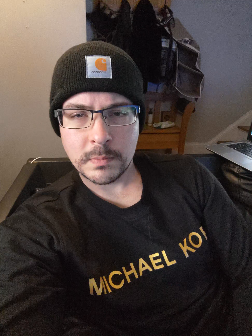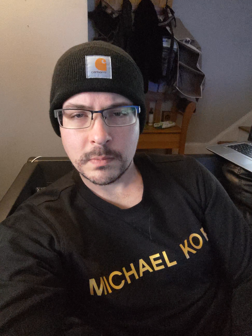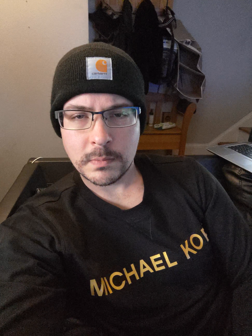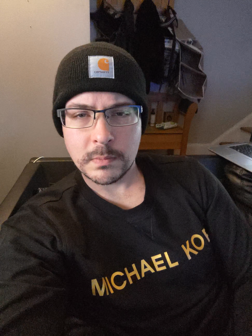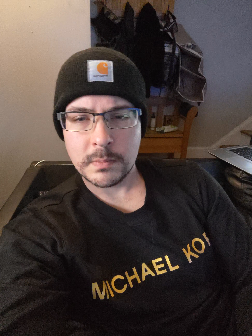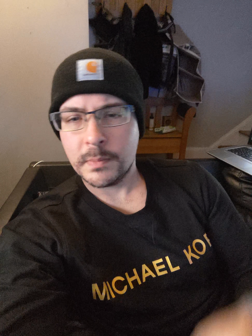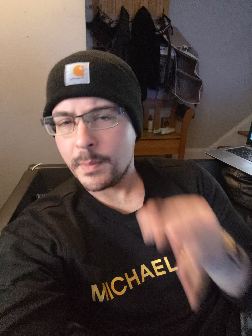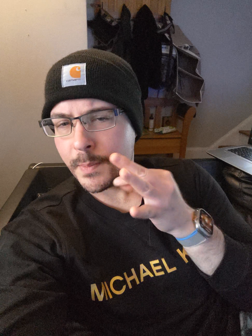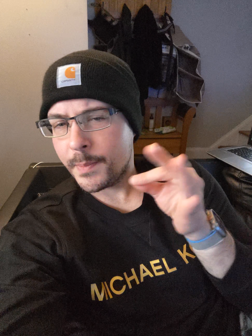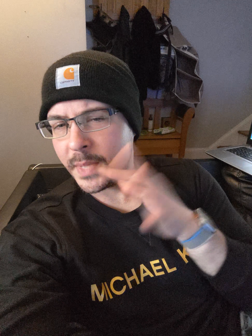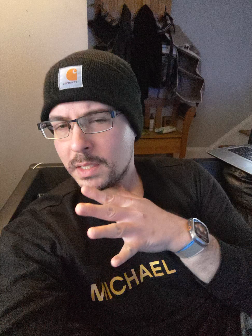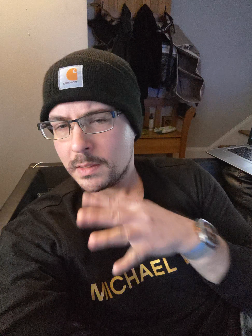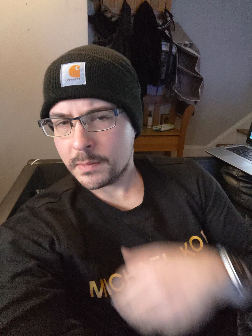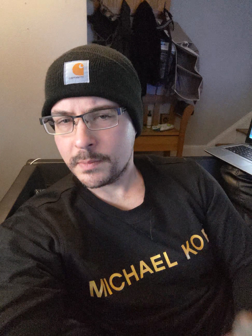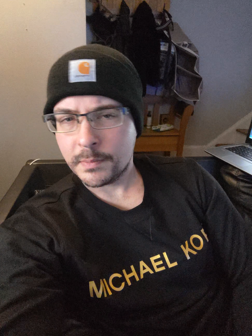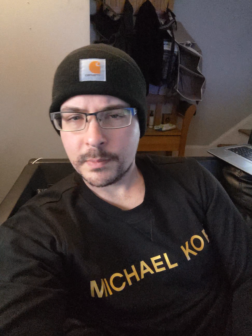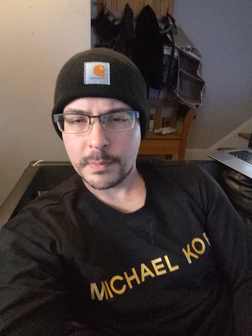bee